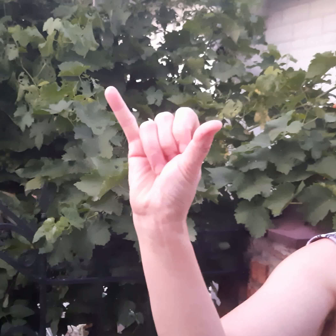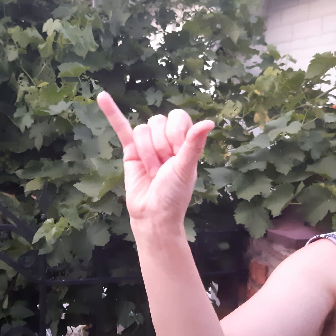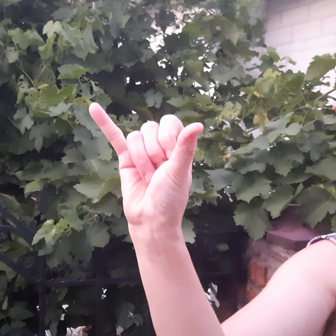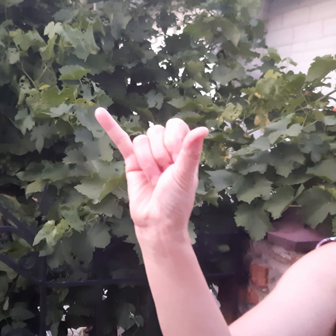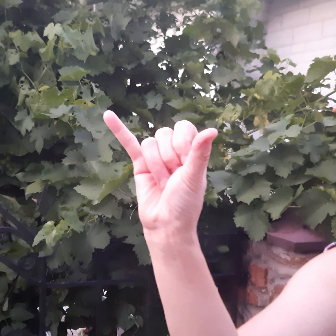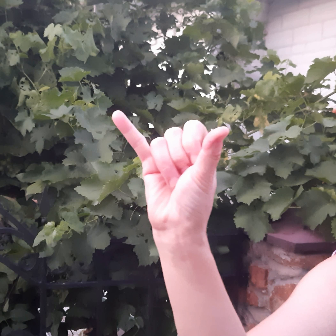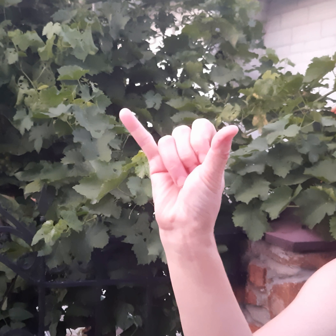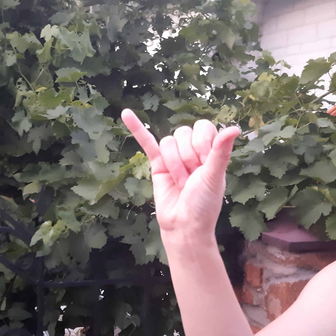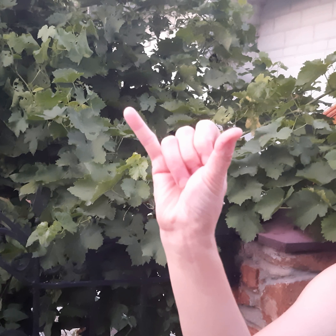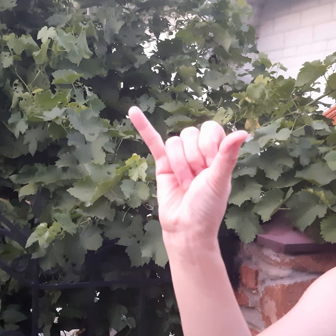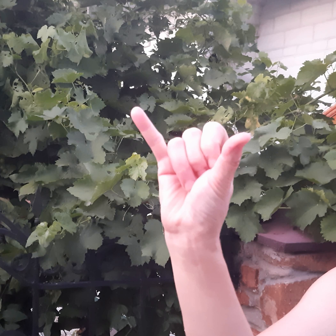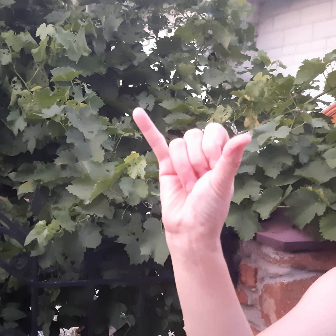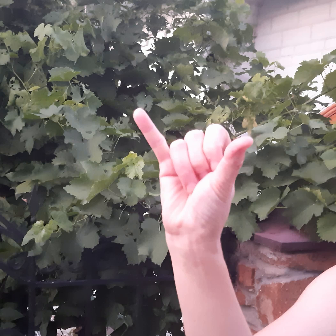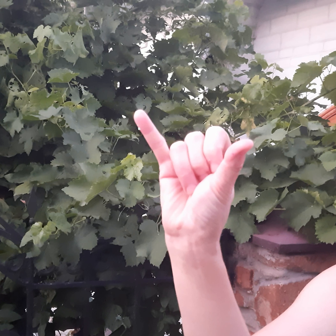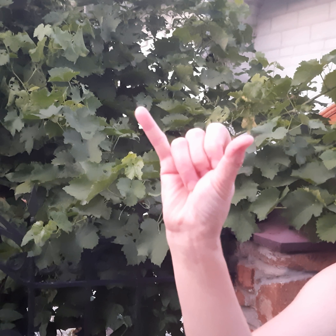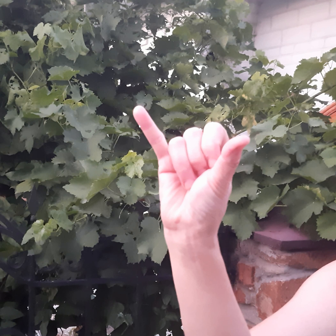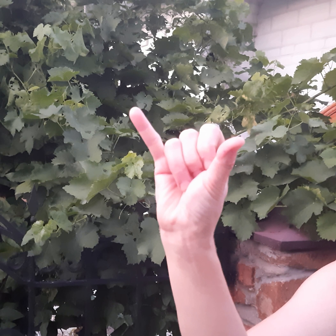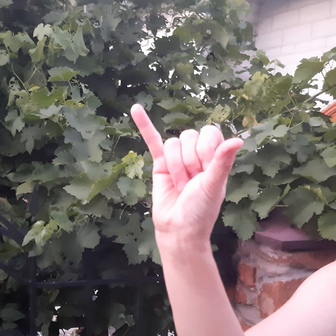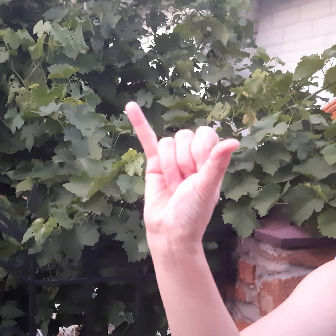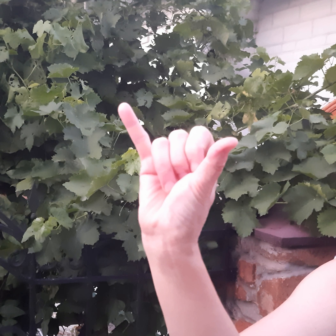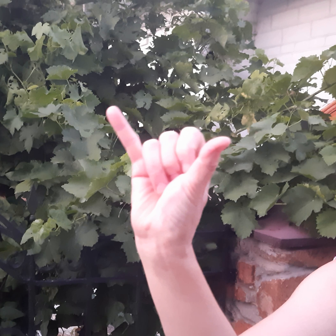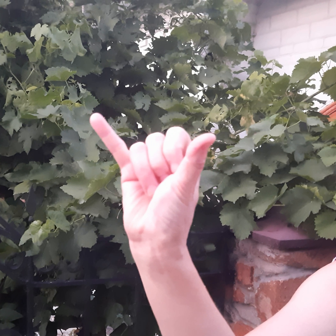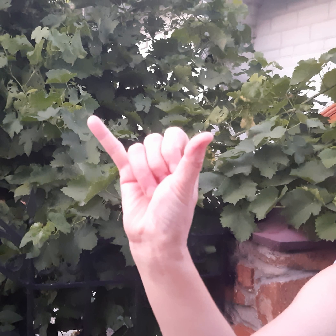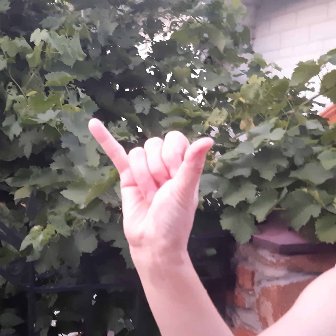У